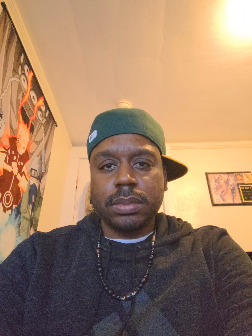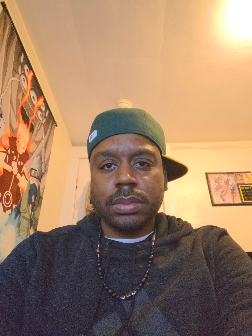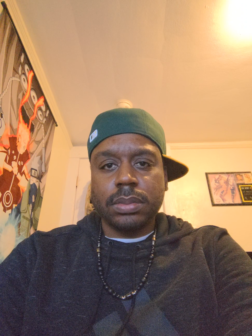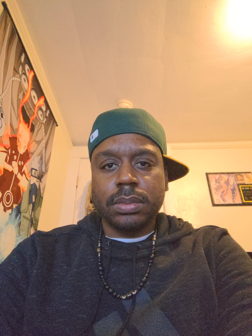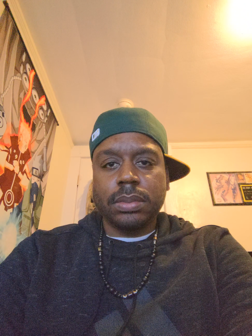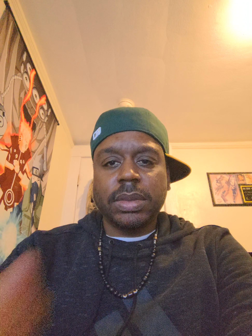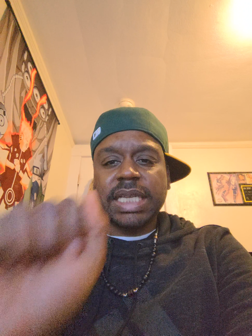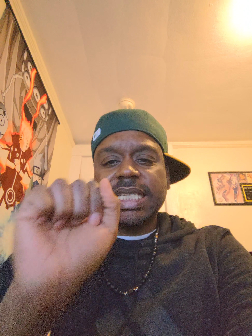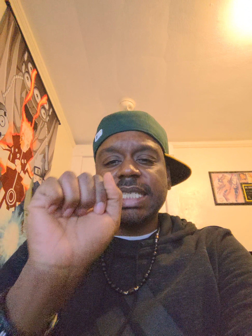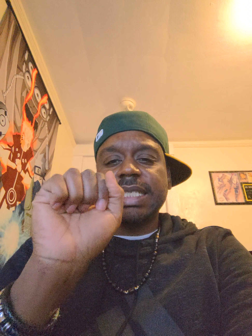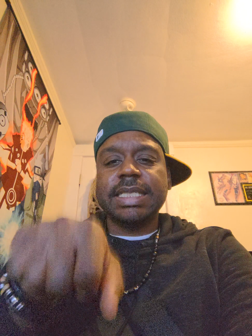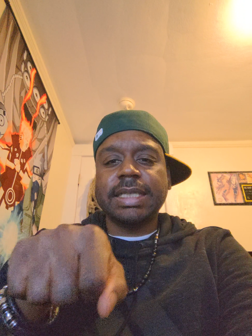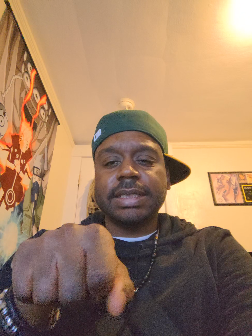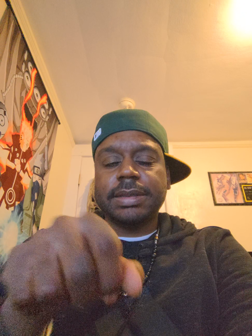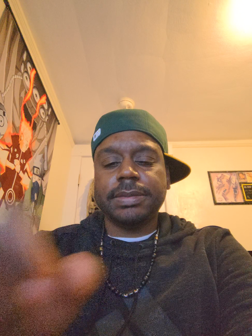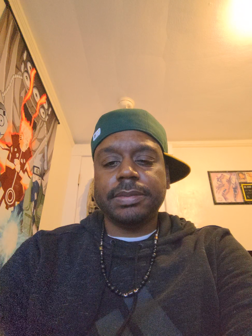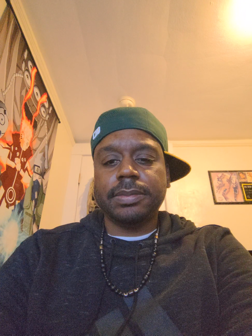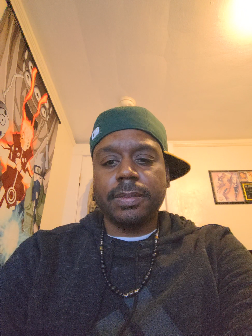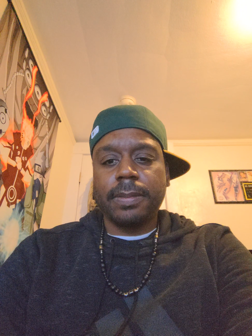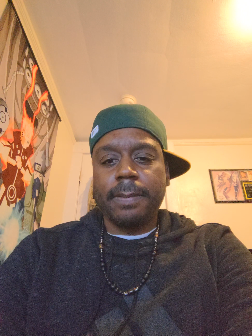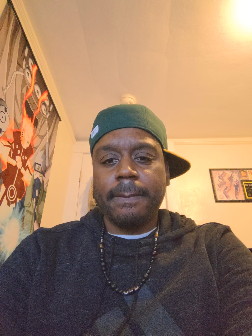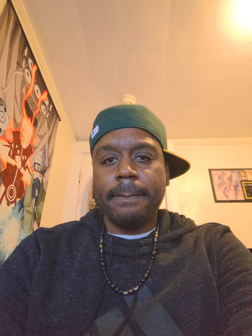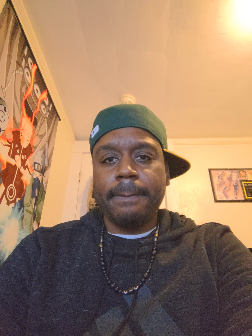yes